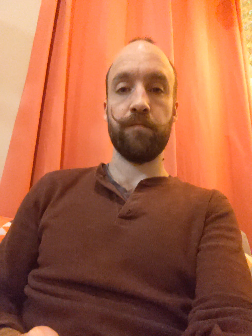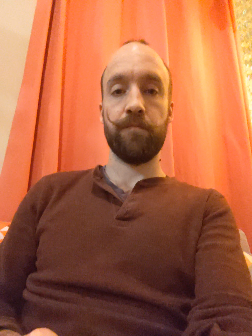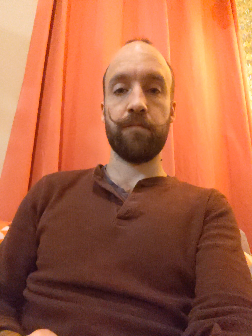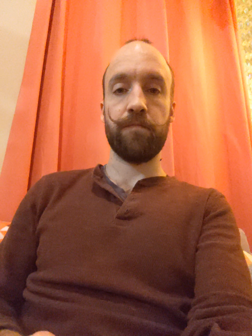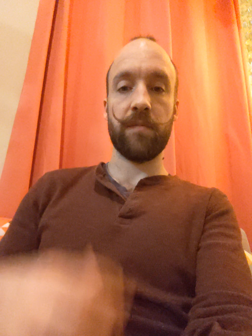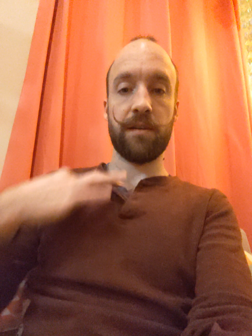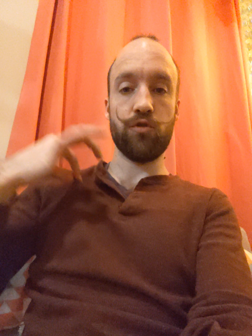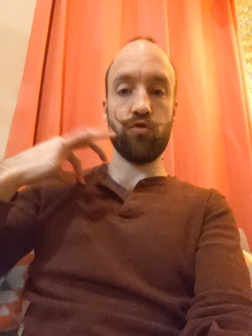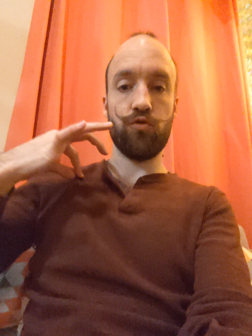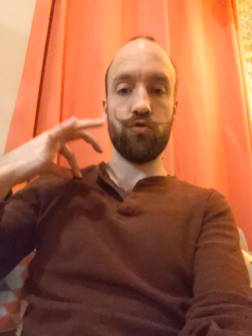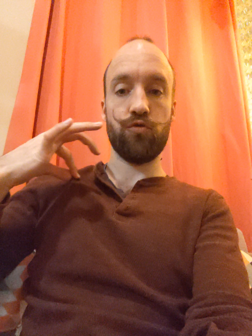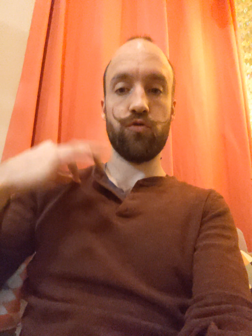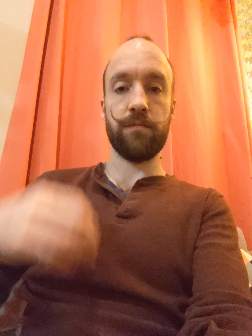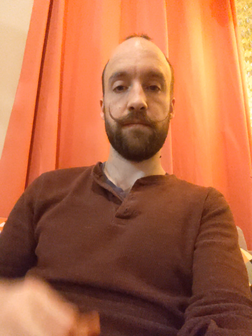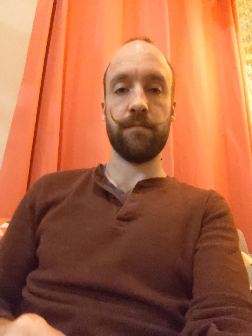shirt